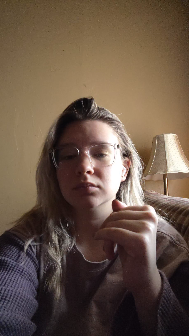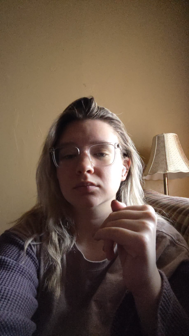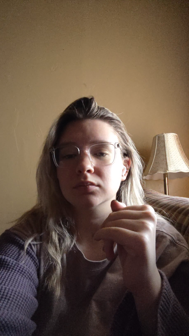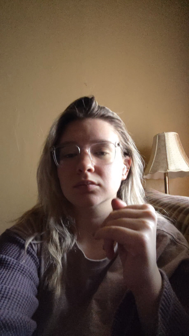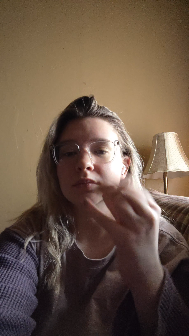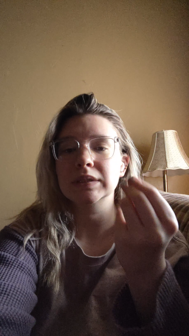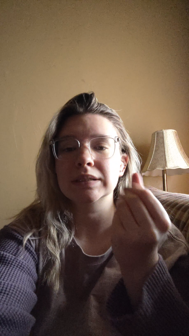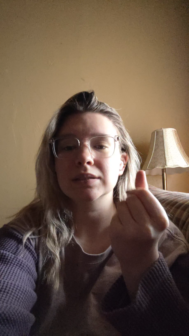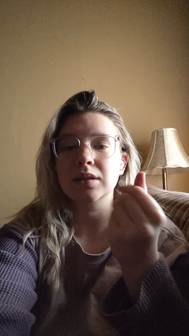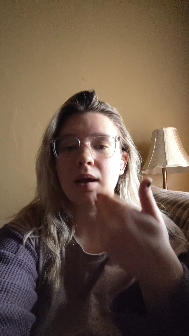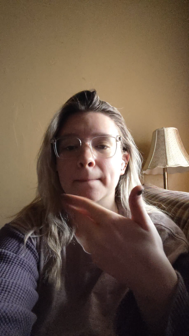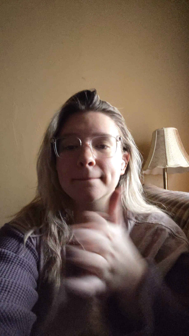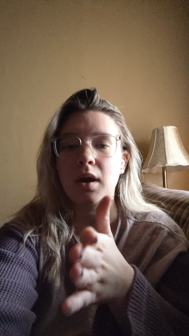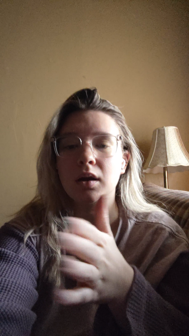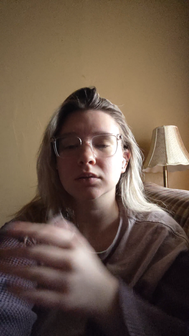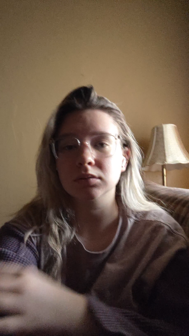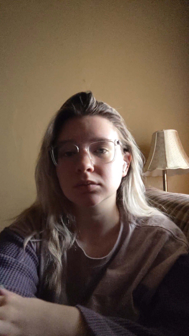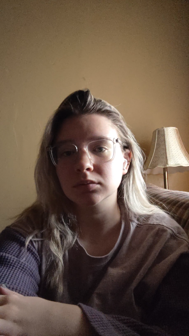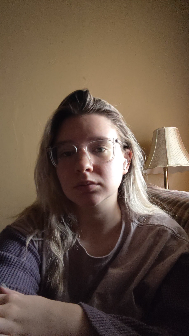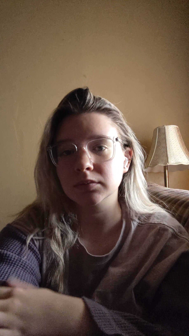sandbox